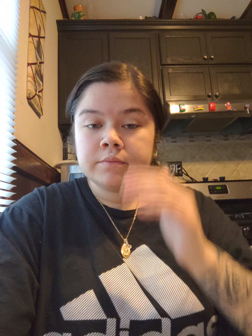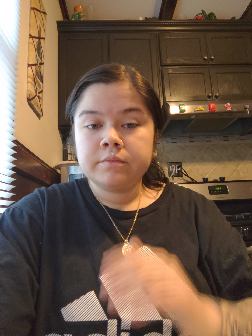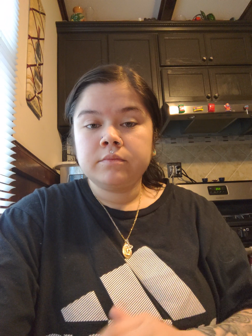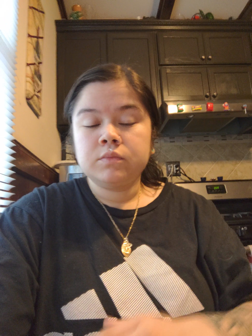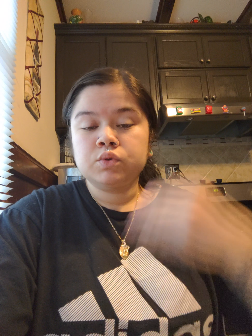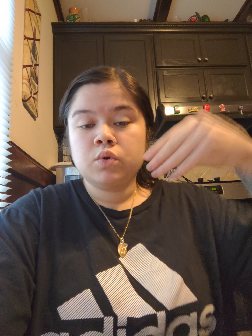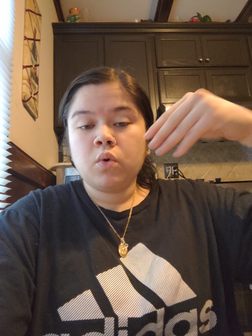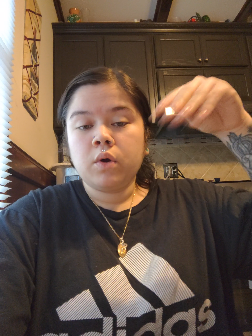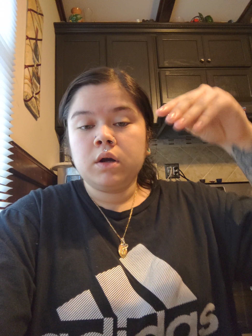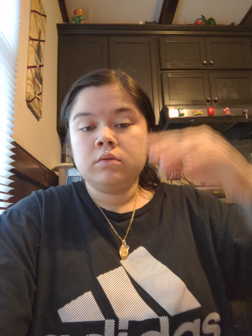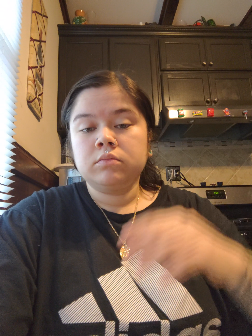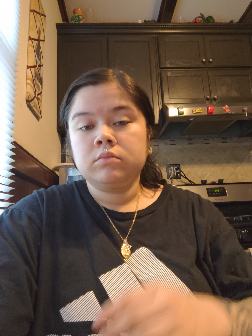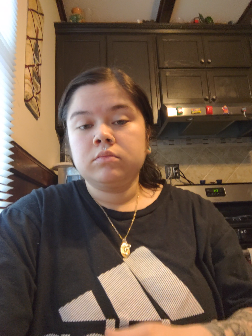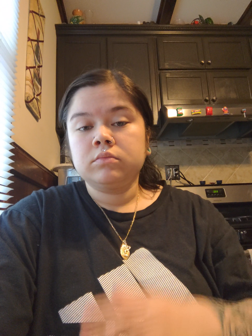store